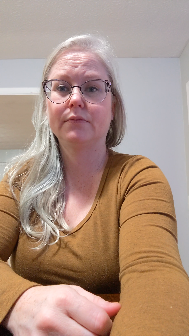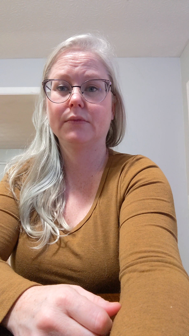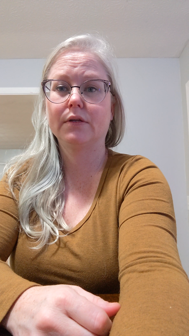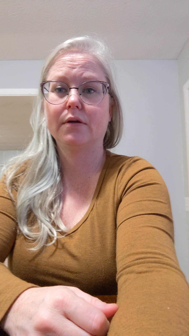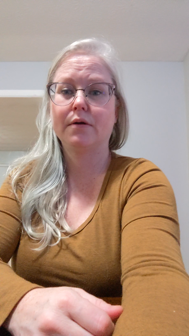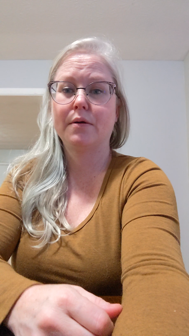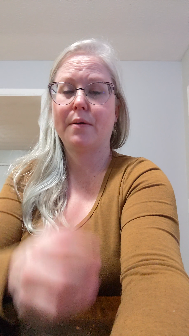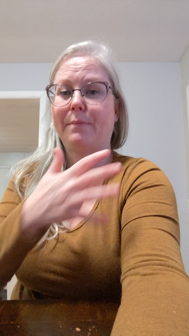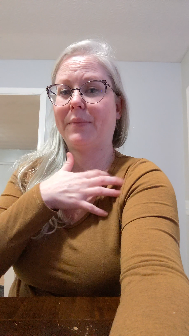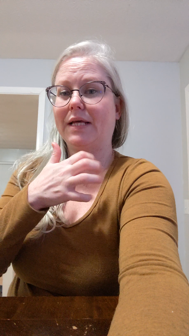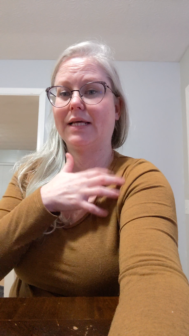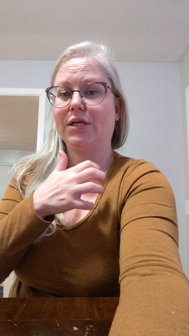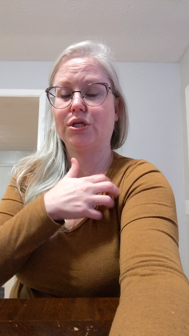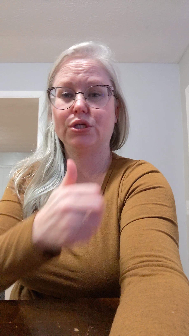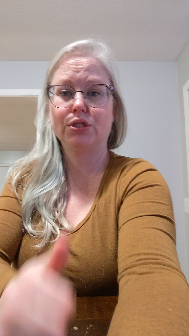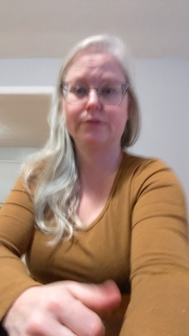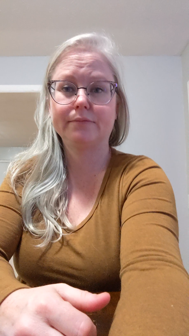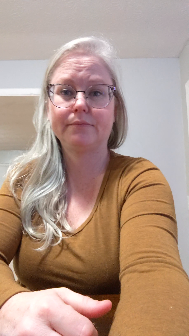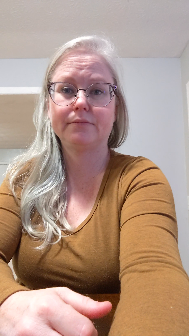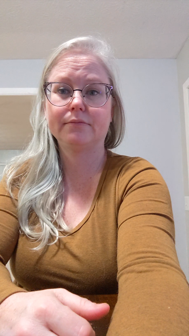bear